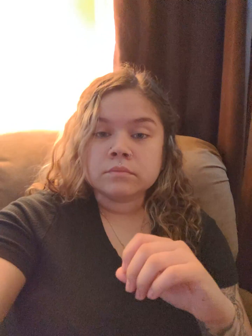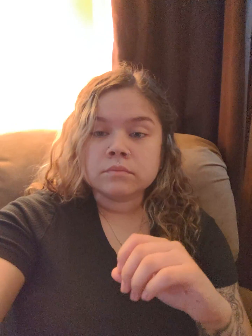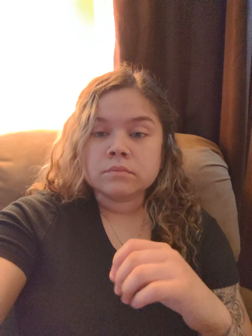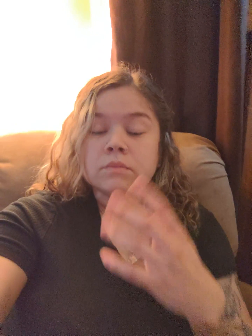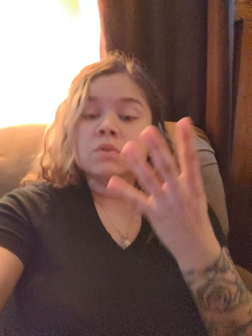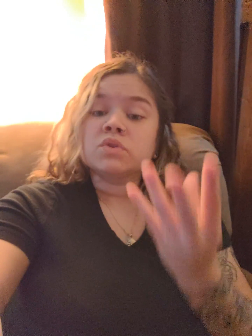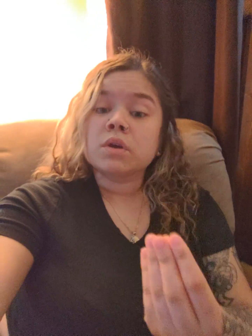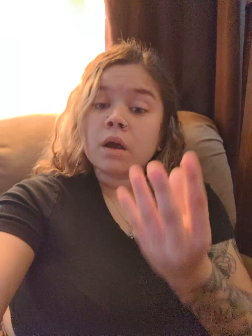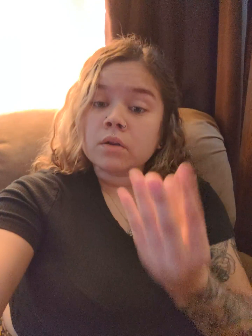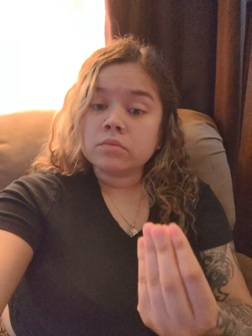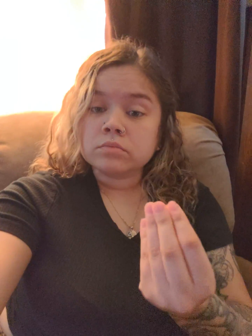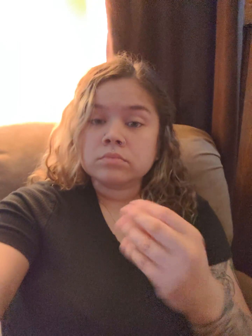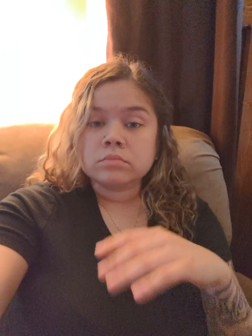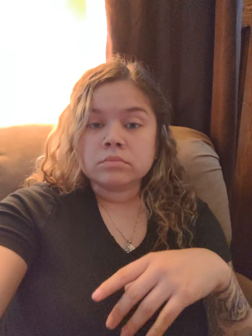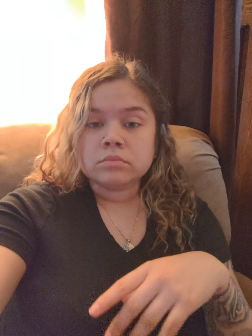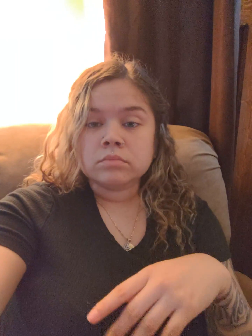gentle